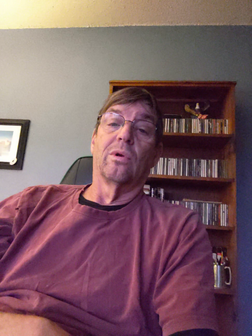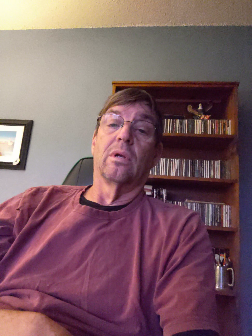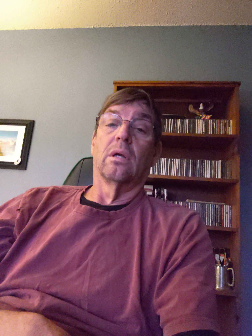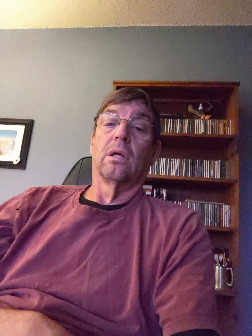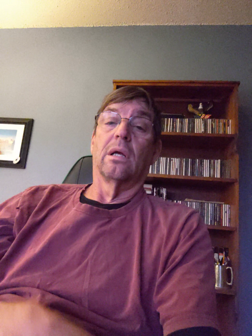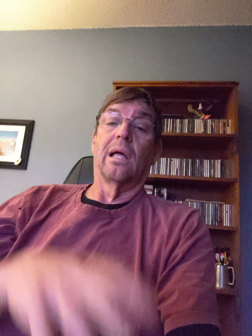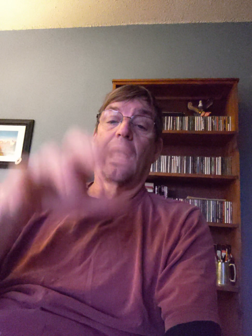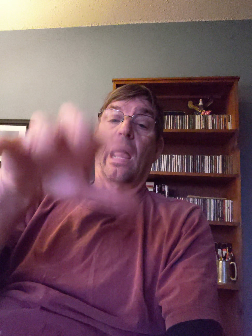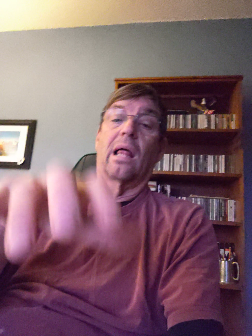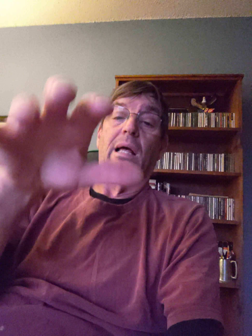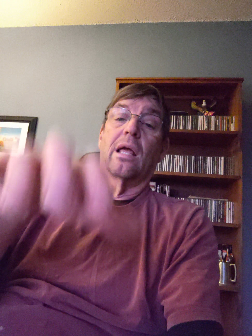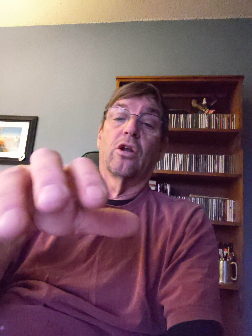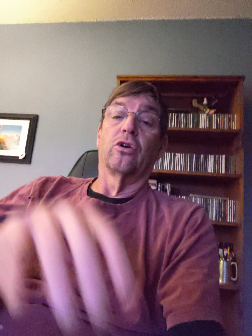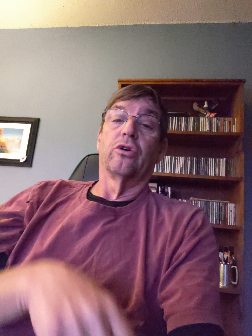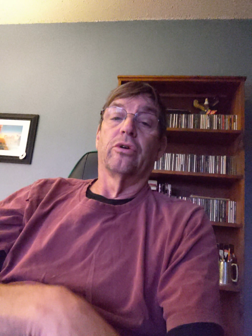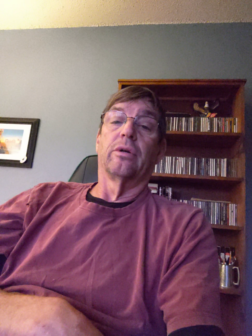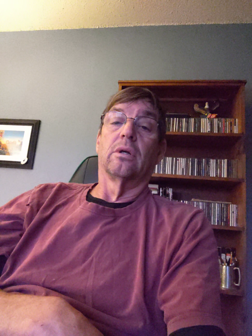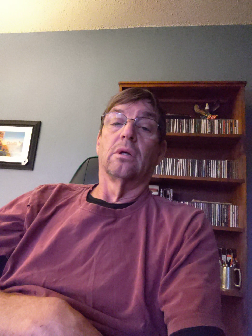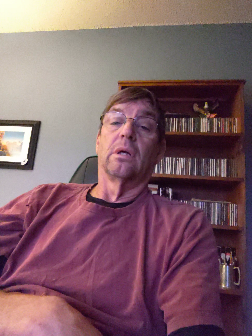alligator